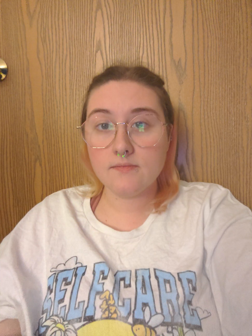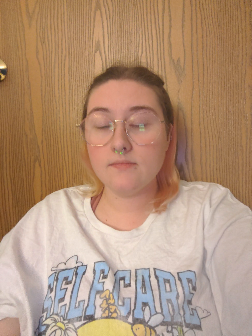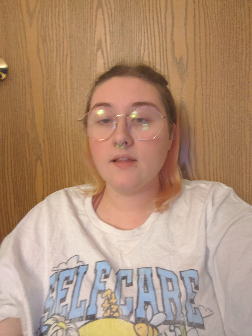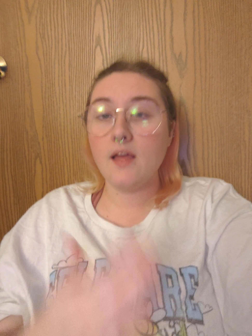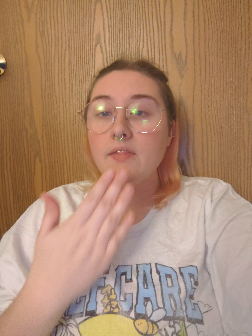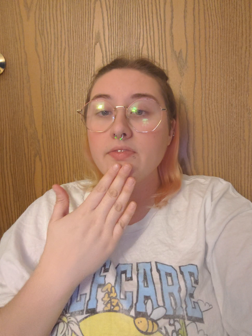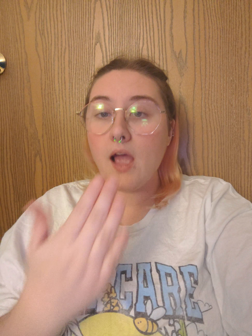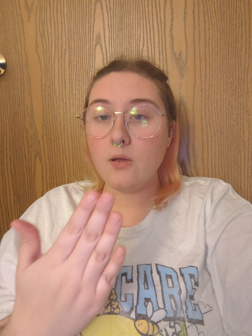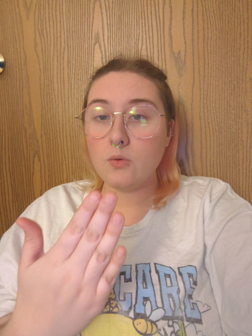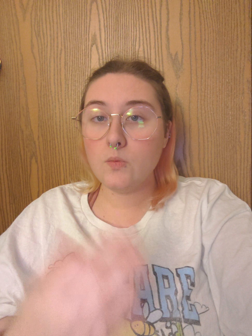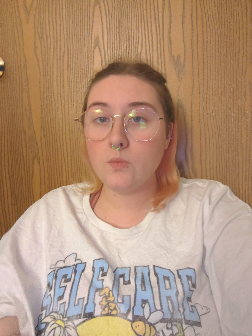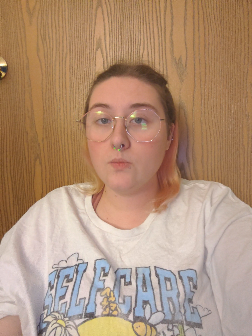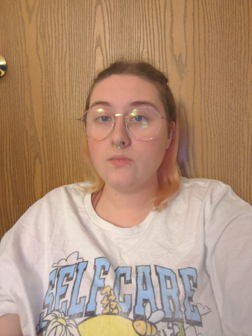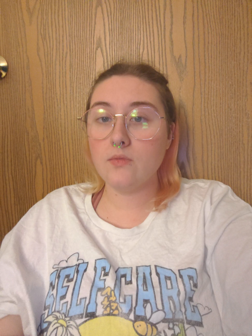thank you